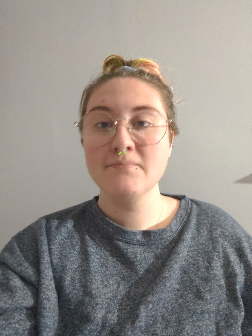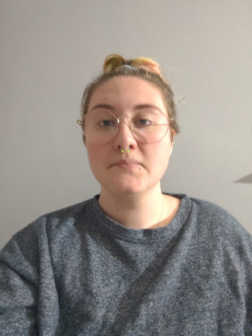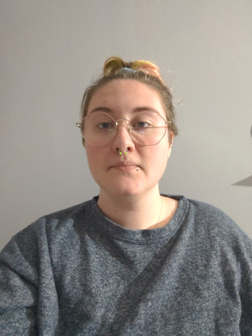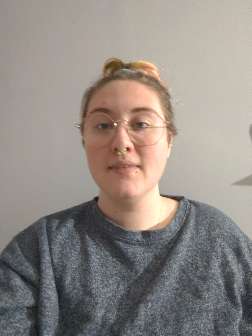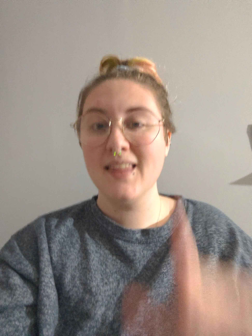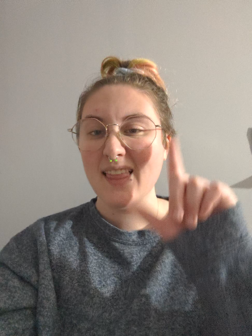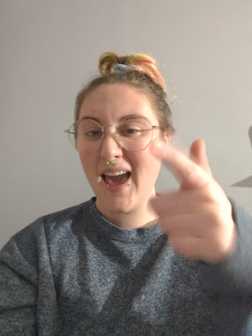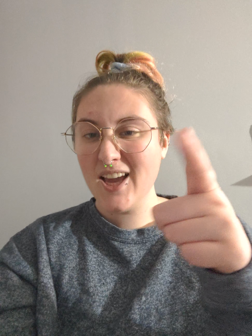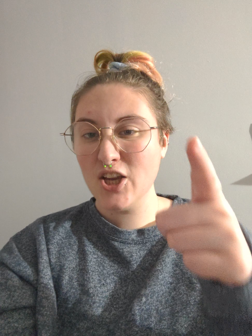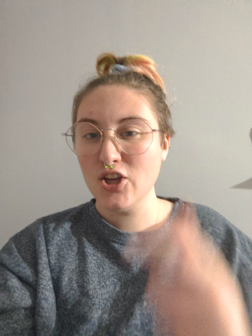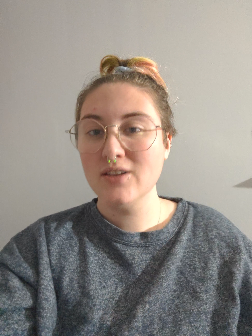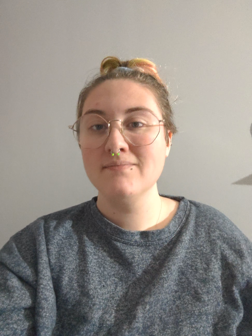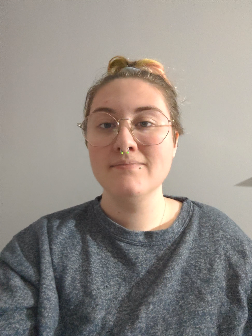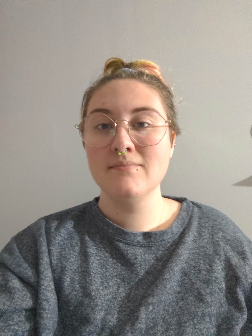later